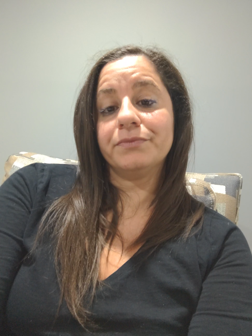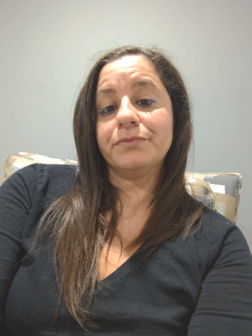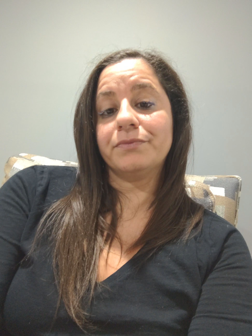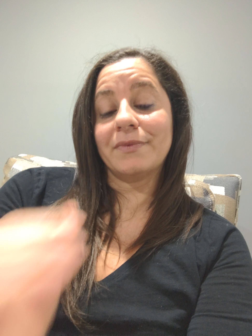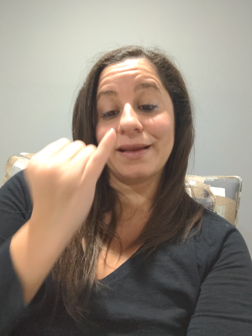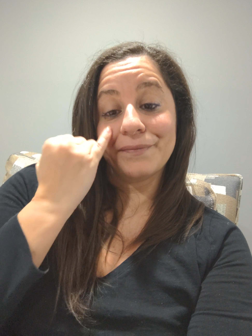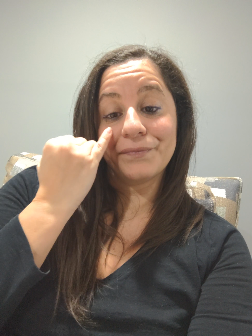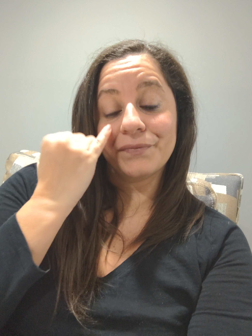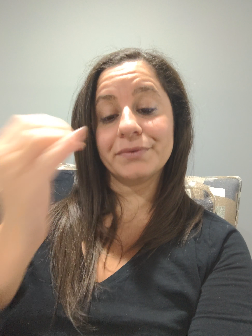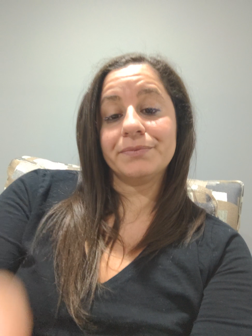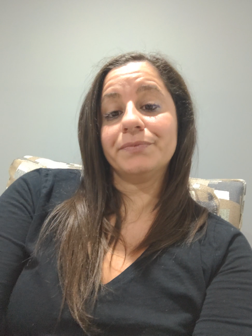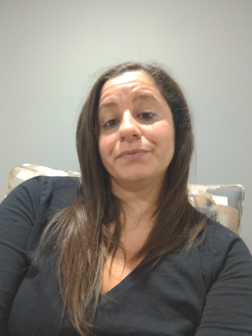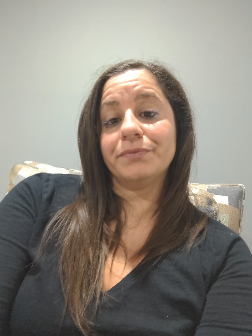if